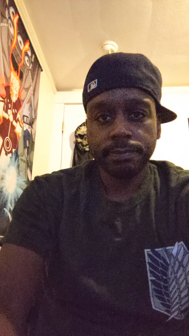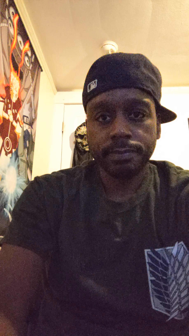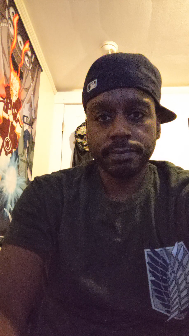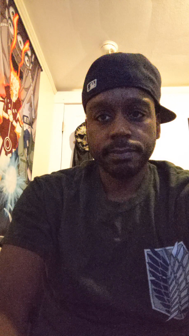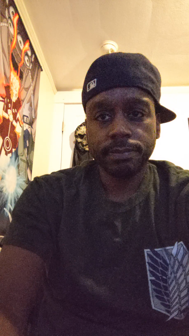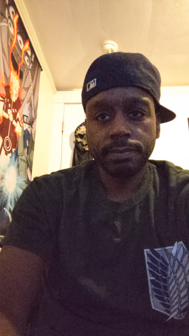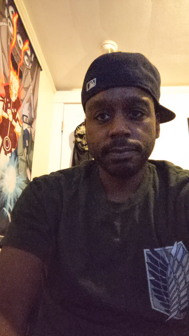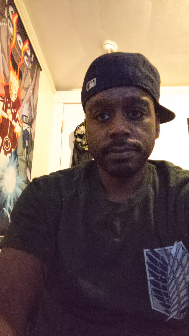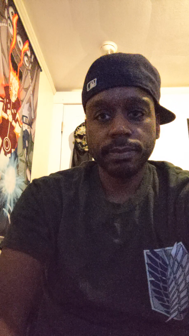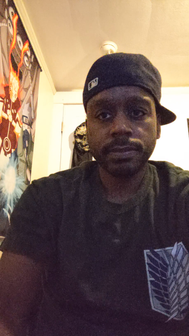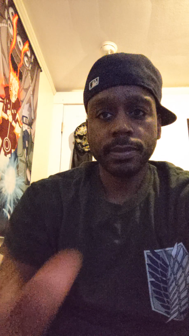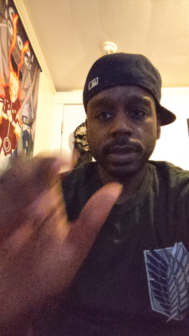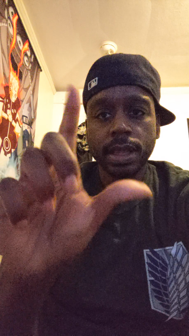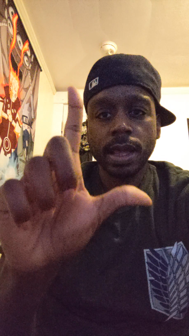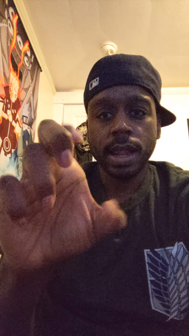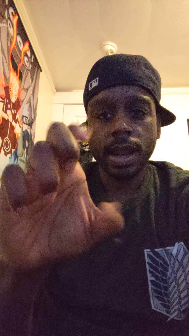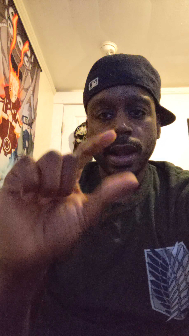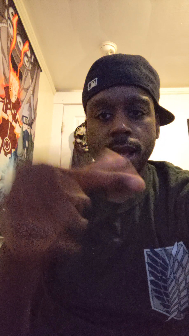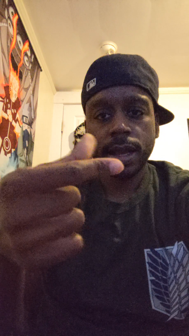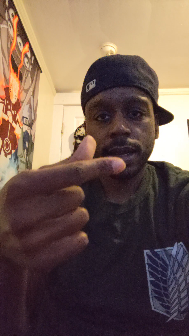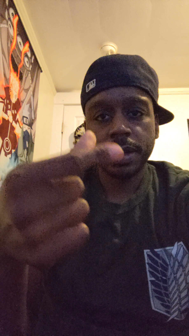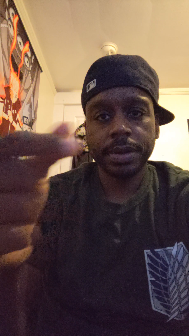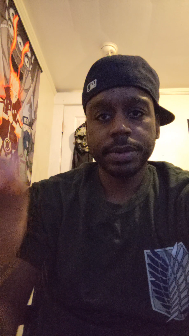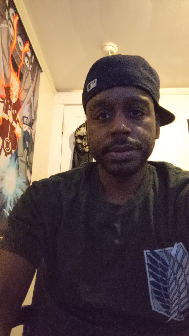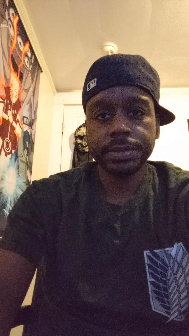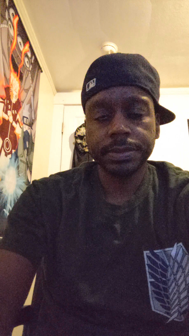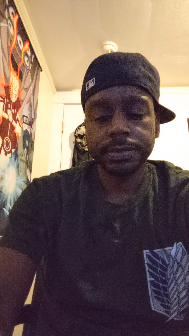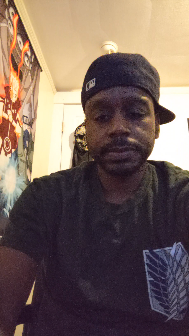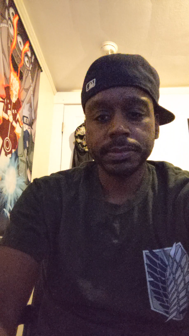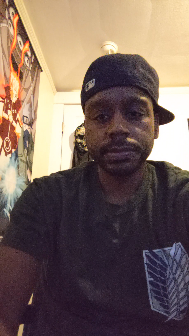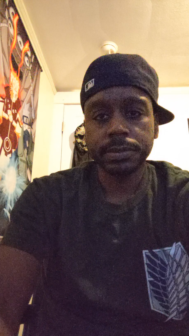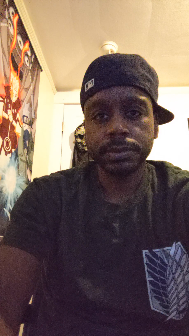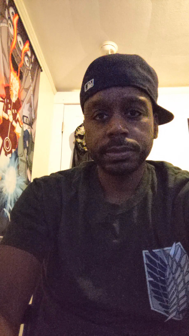leg